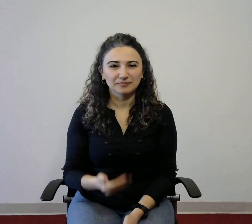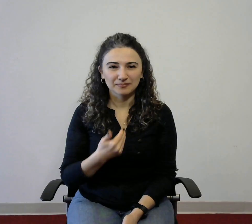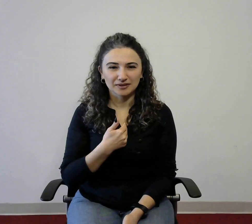mən